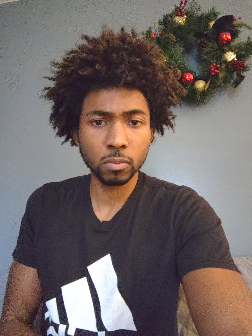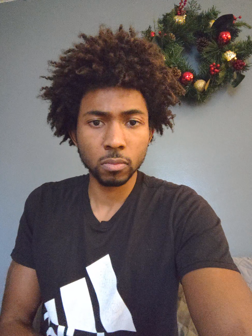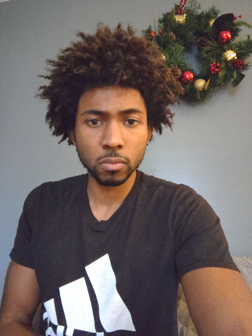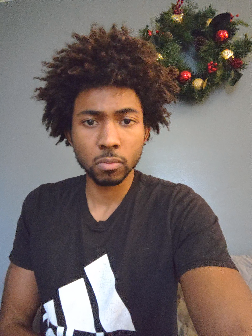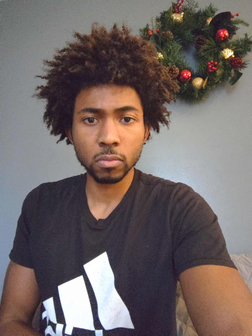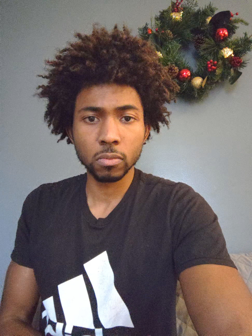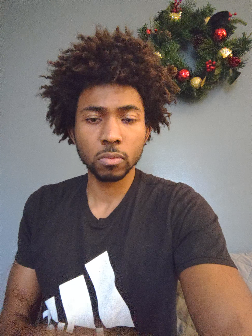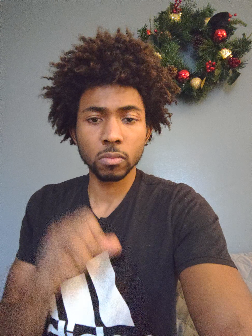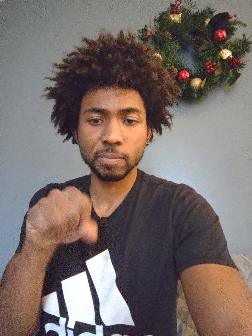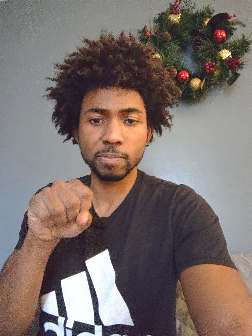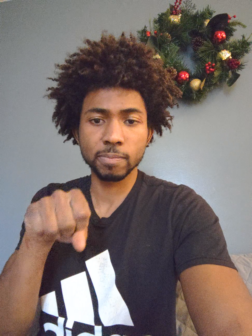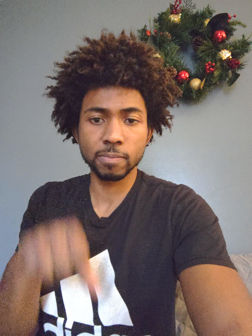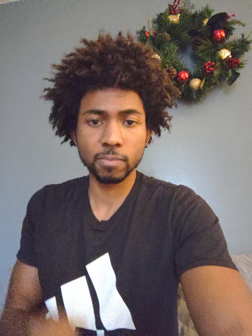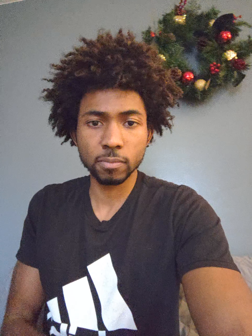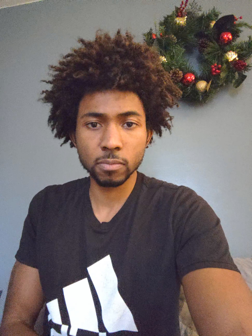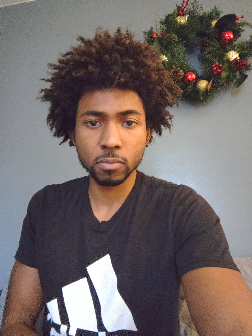yes